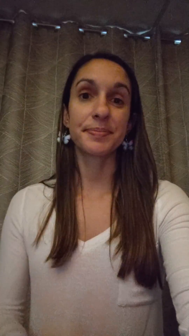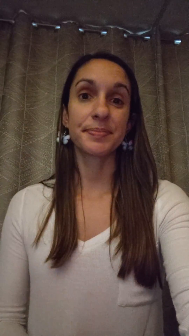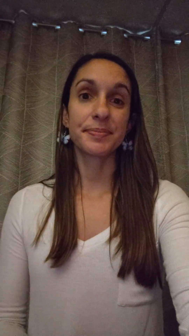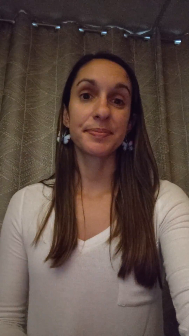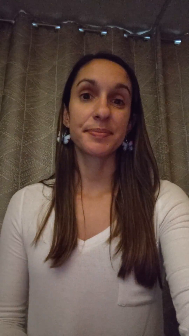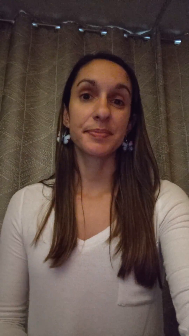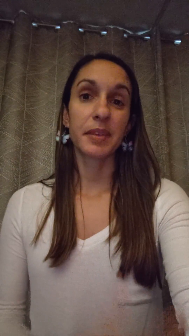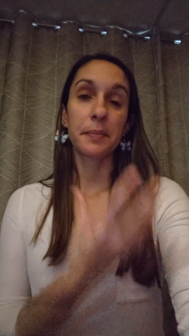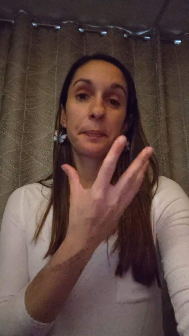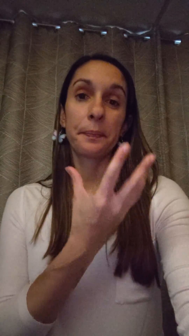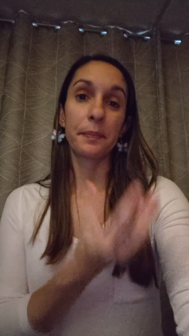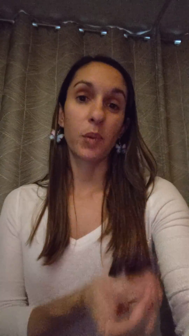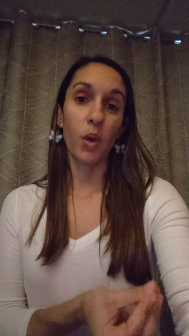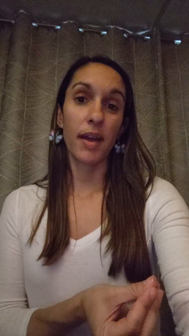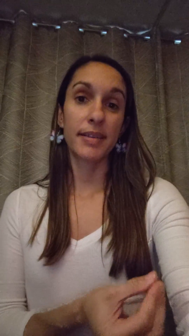poor